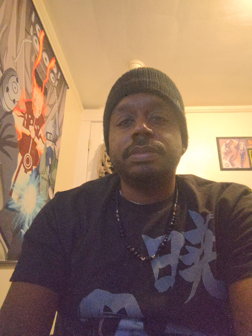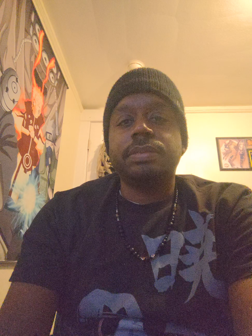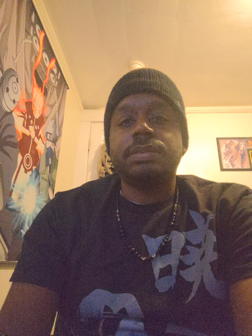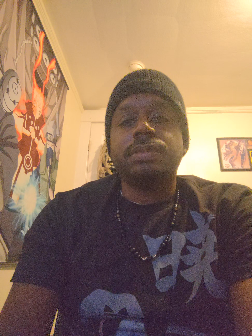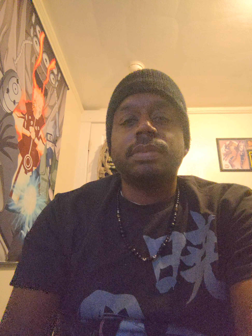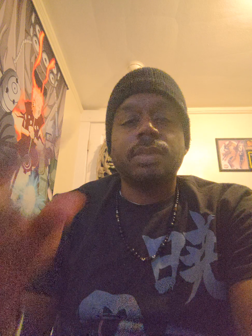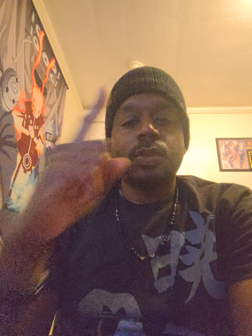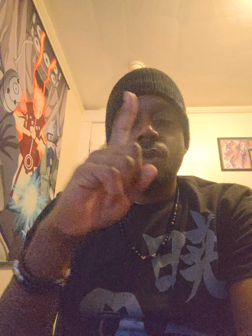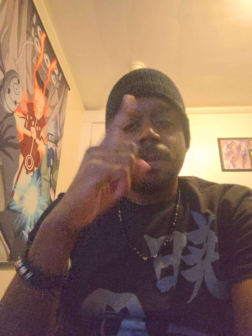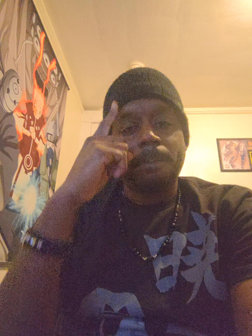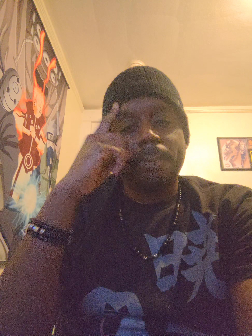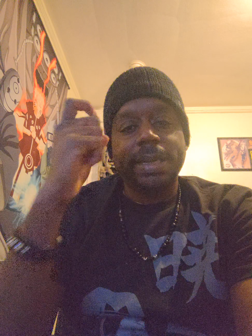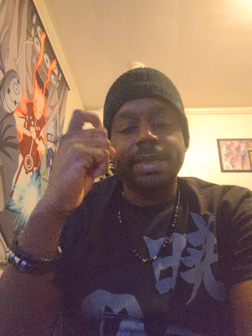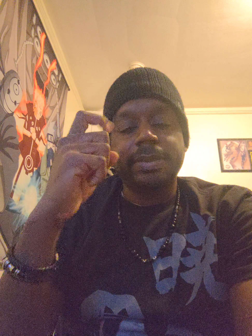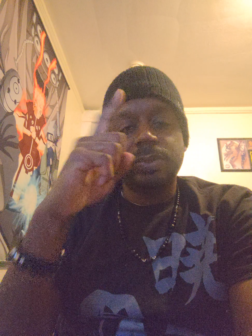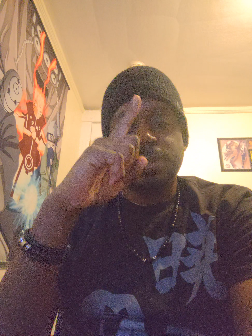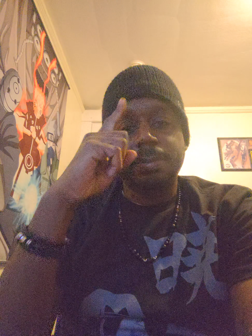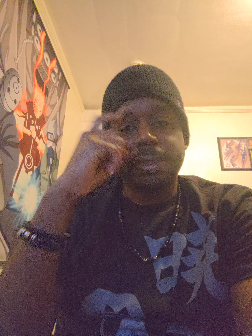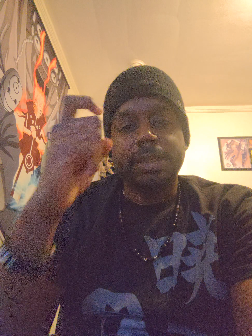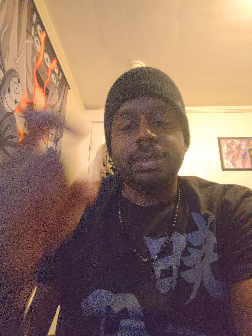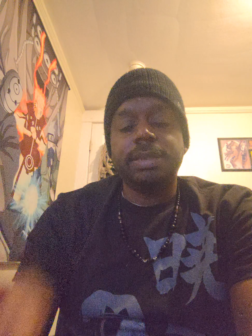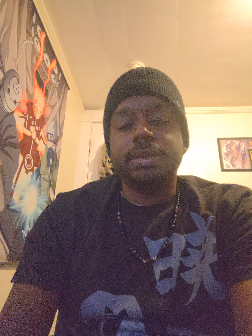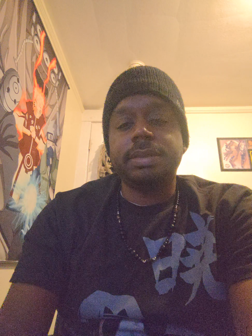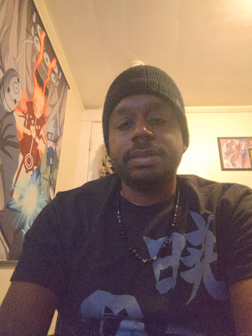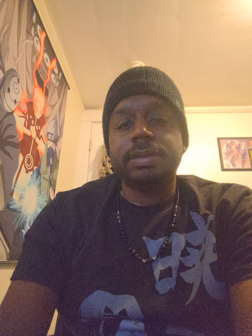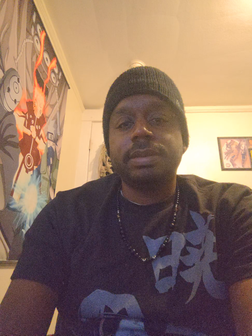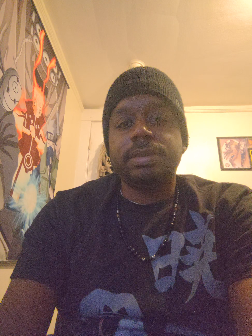penny